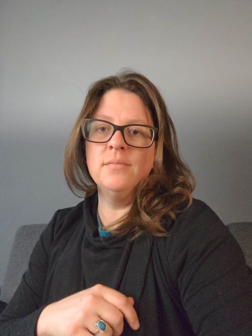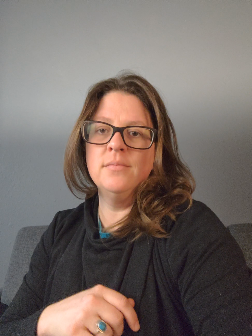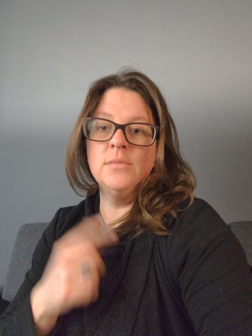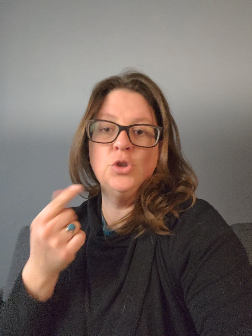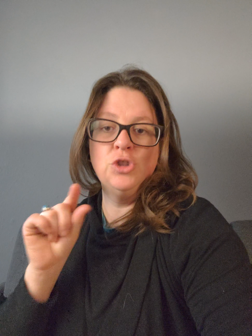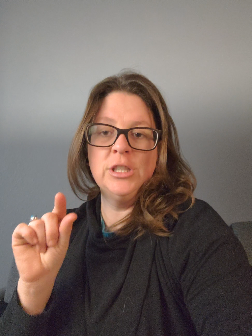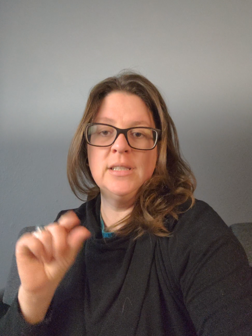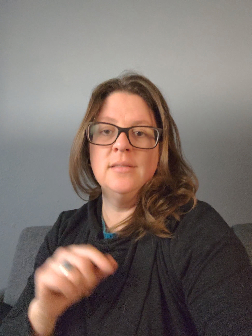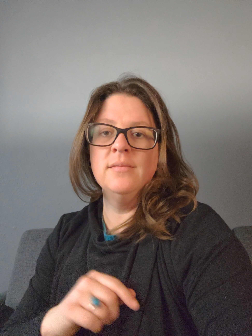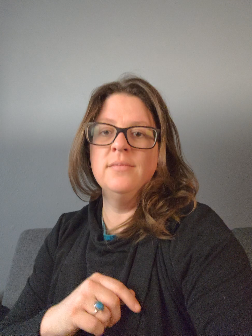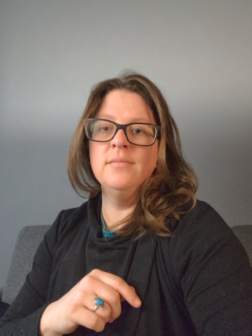green